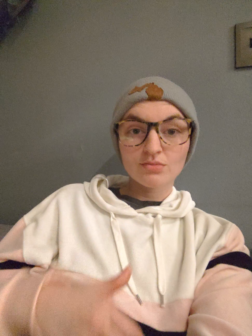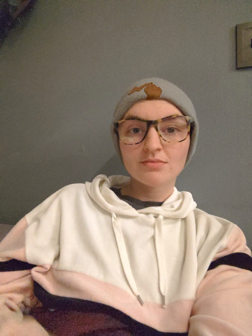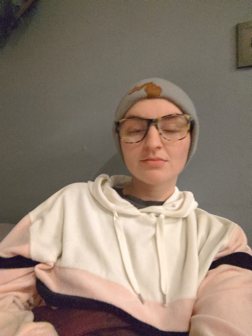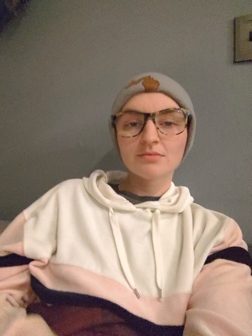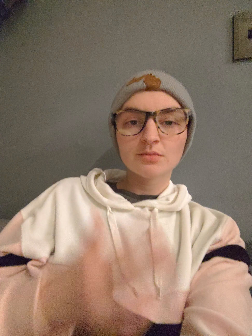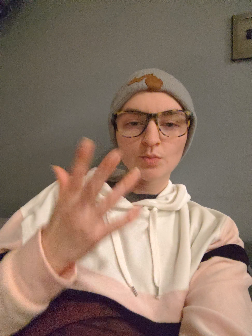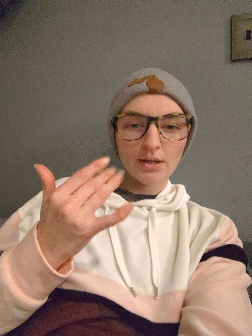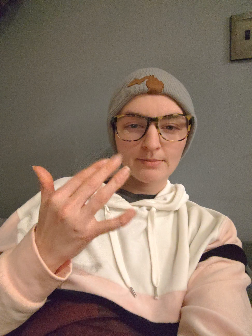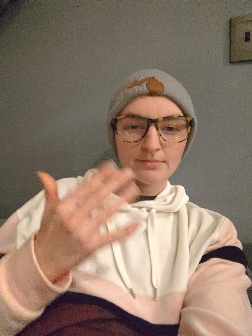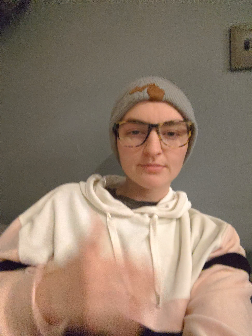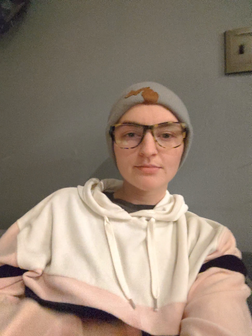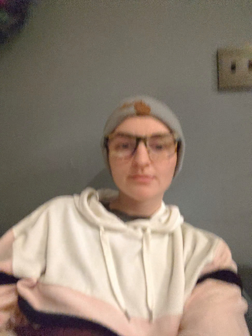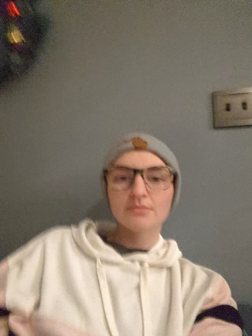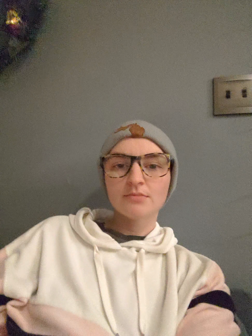wait